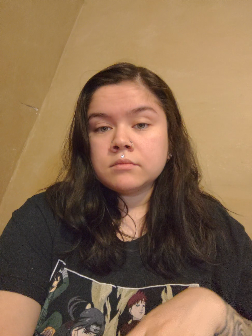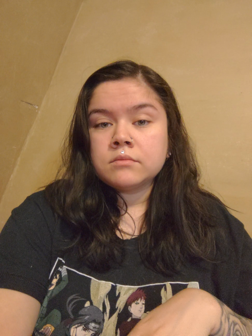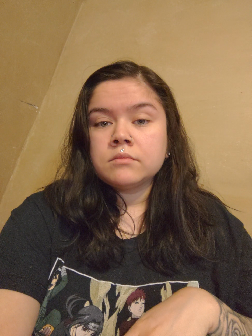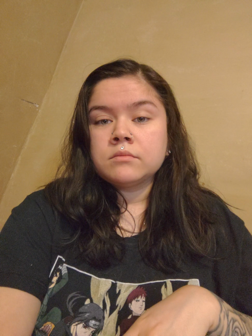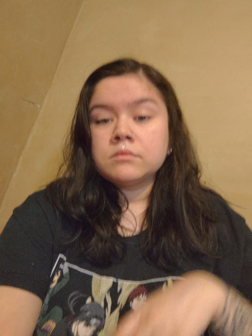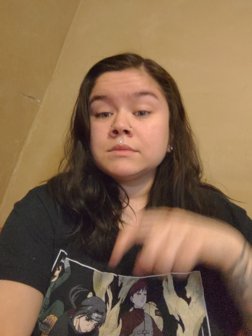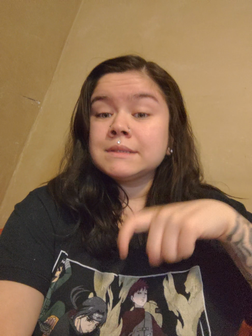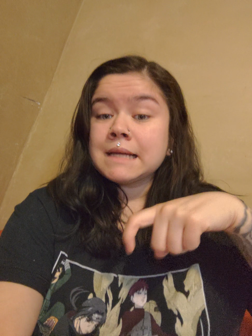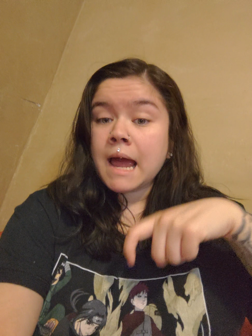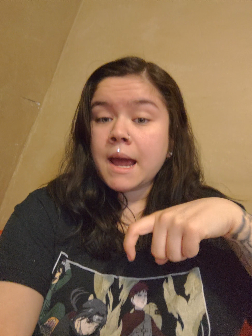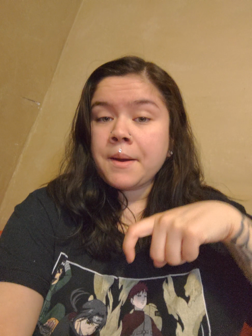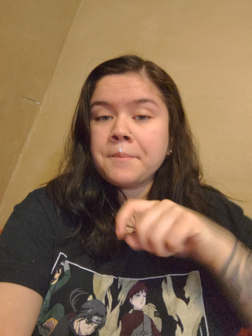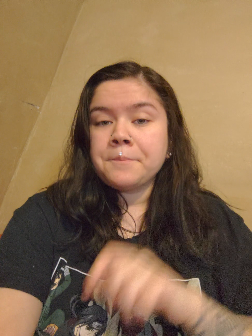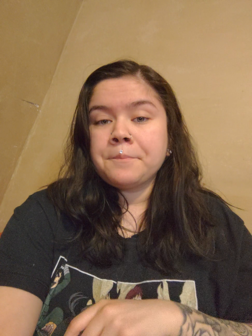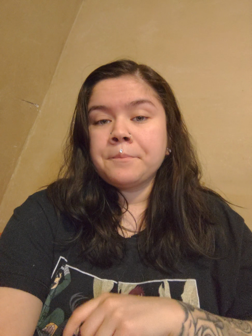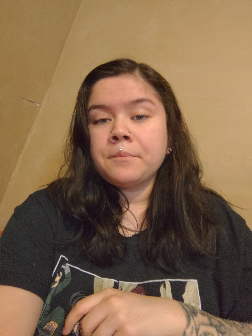time